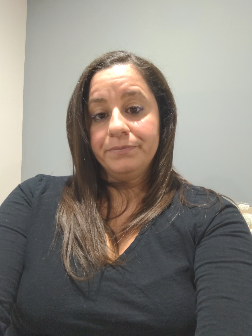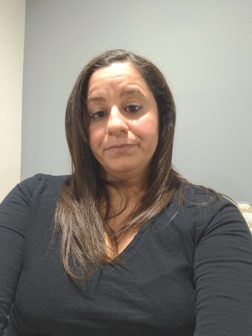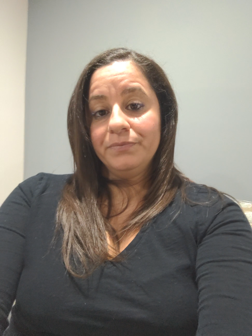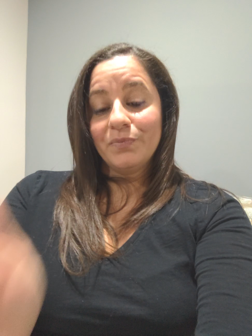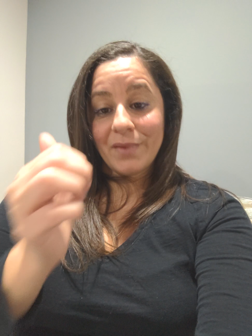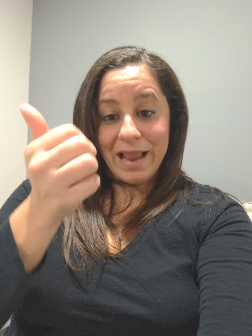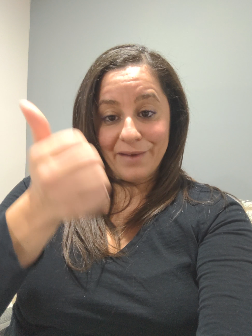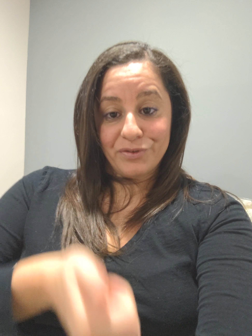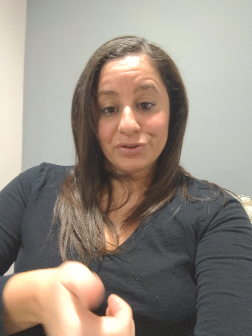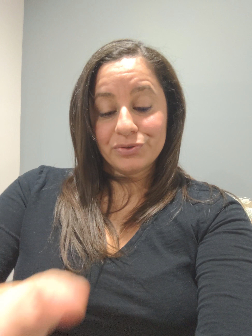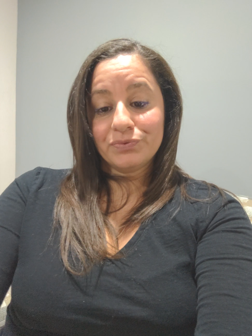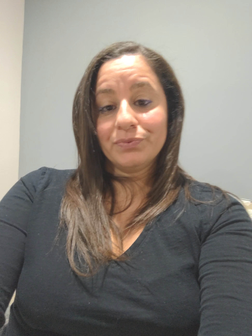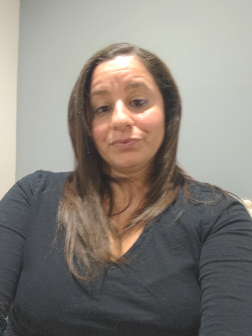every